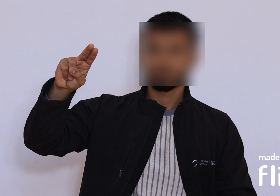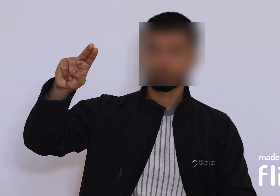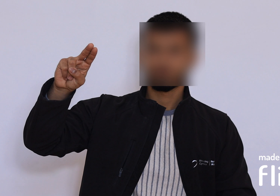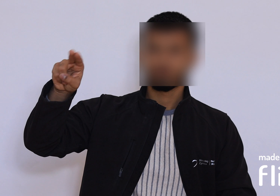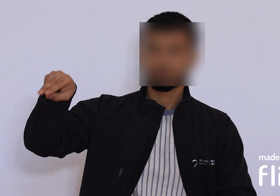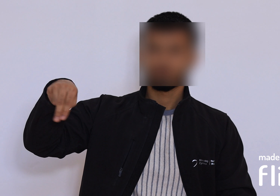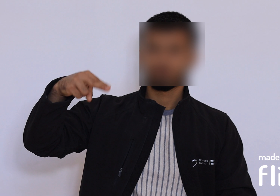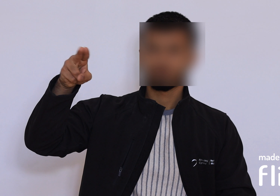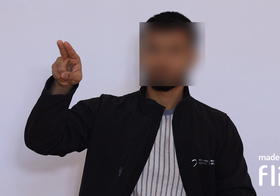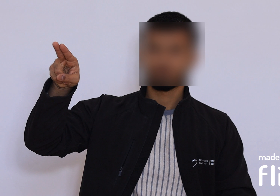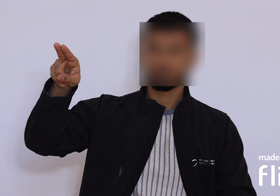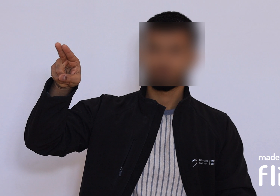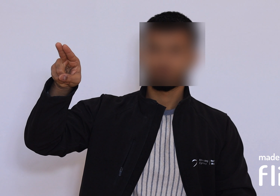ہ